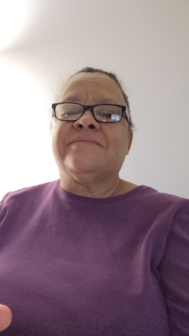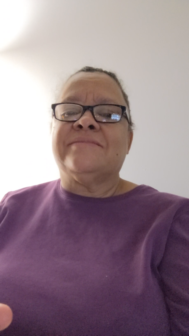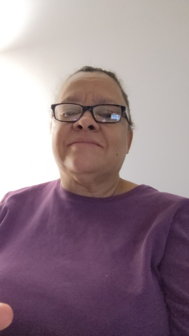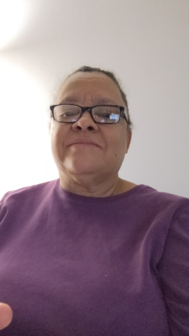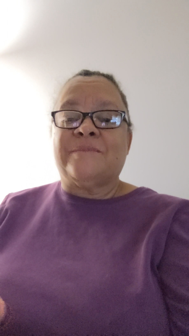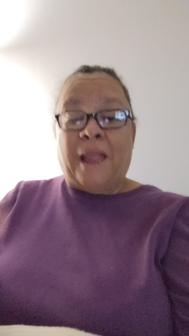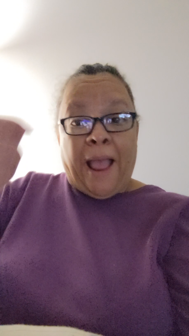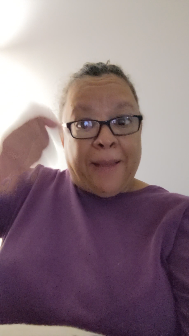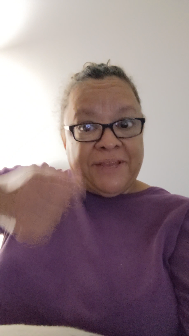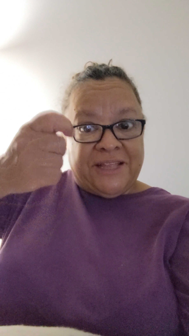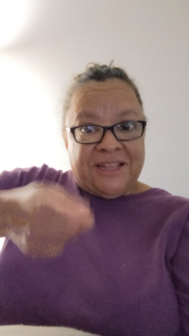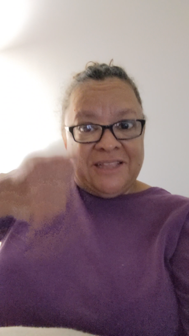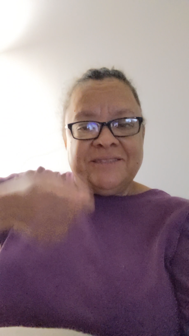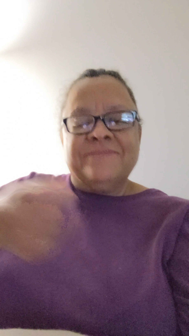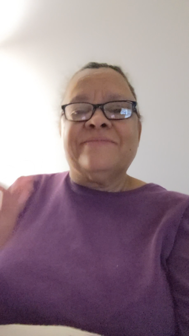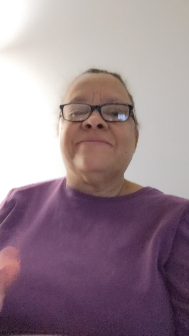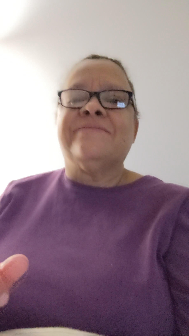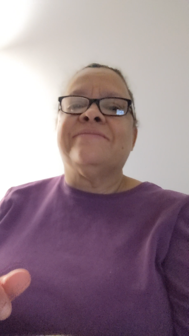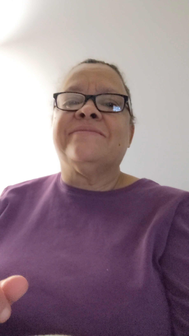hammer